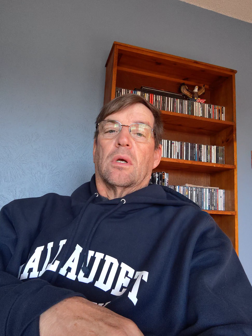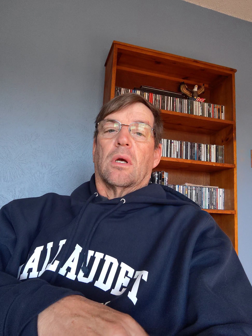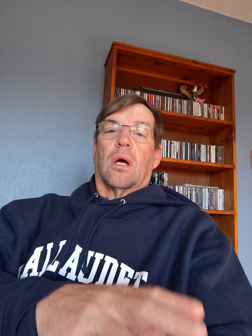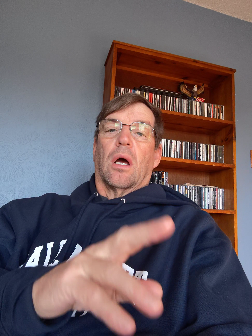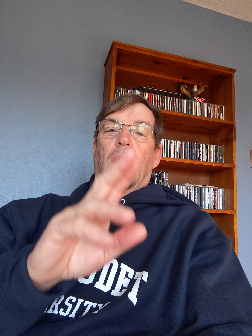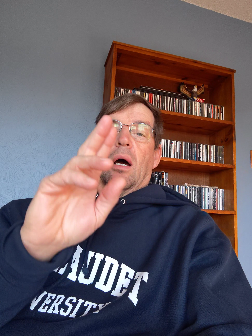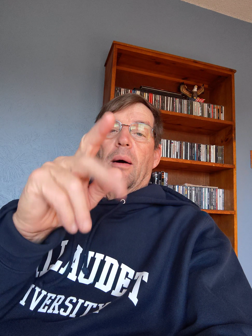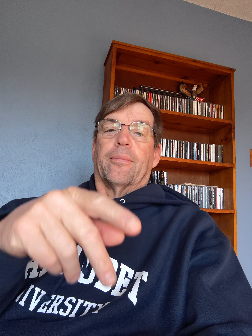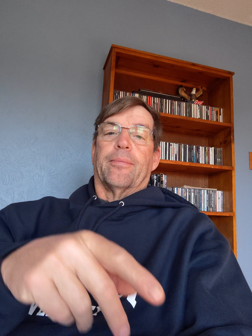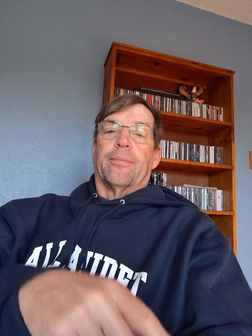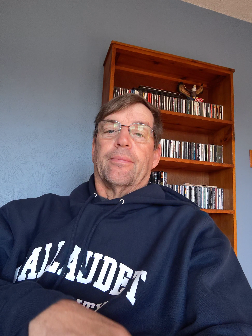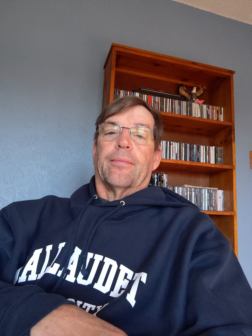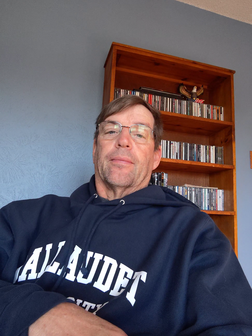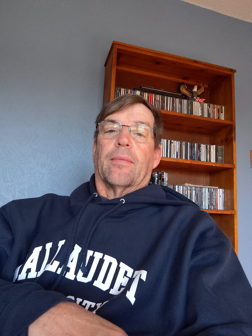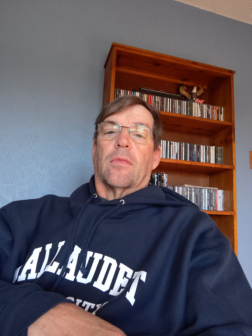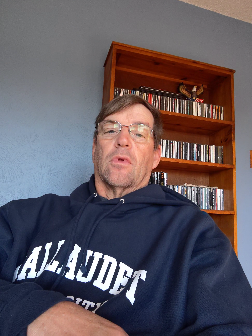up